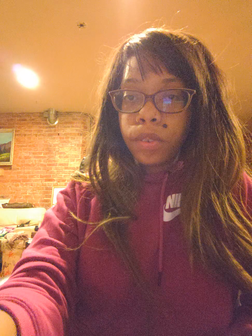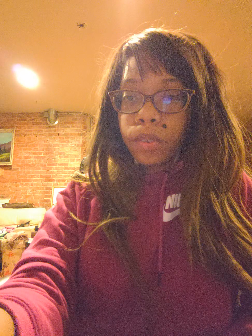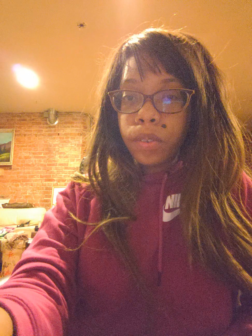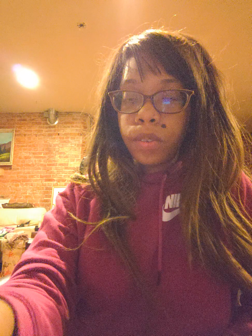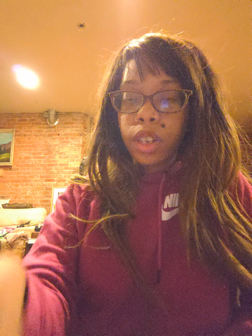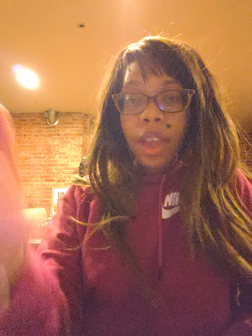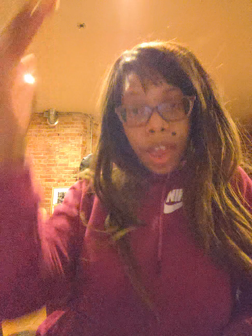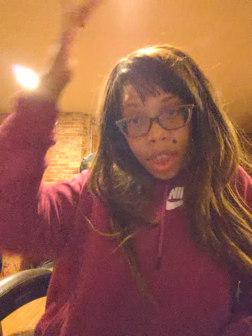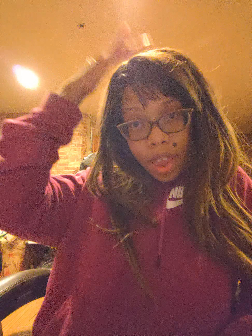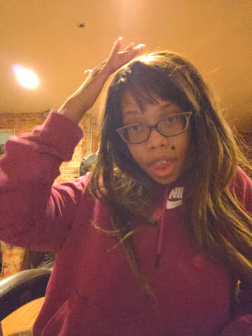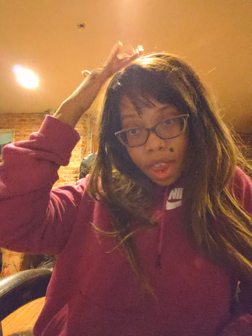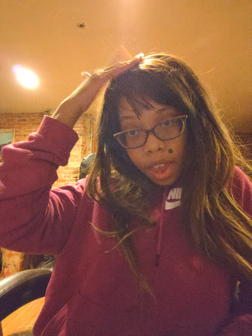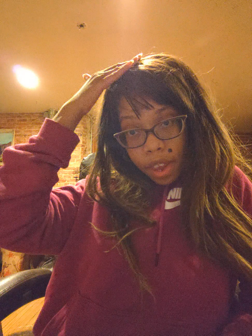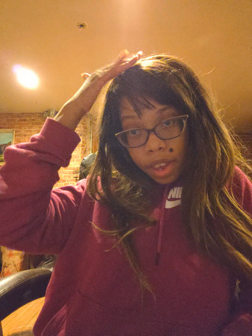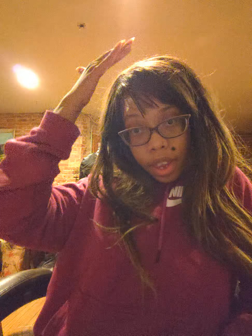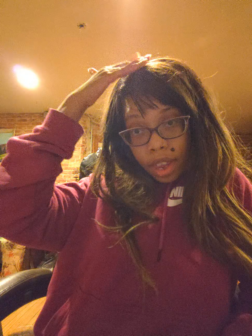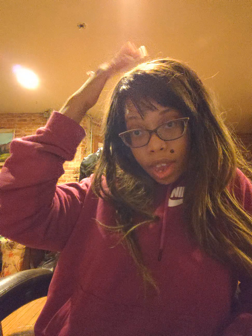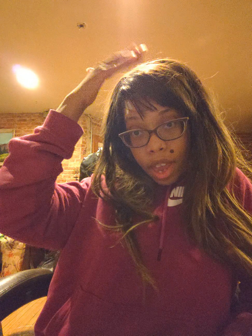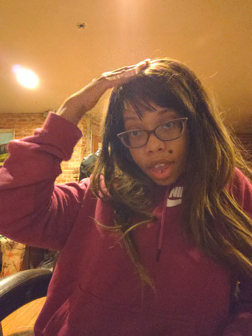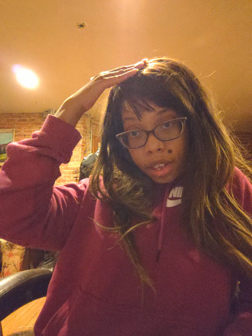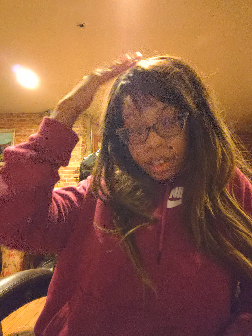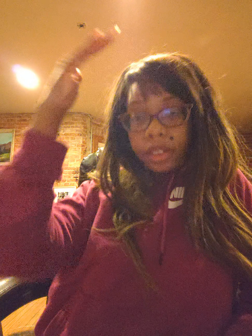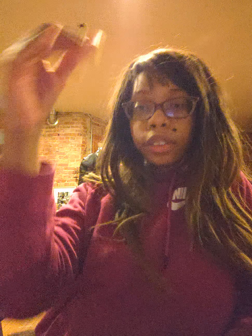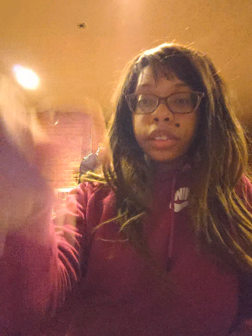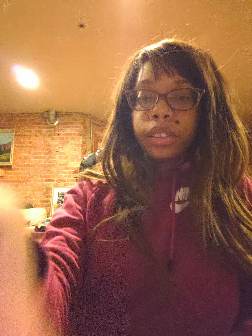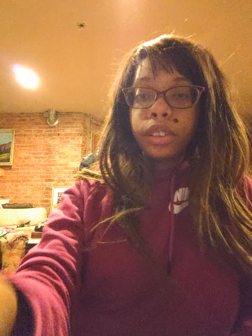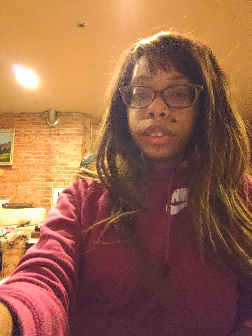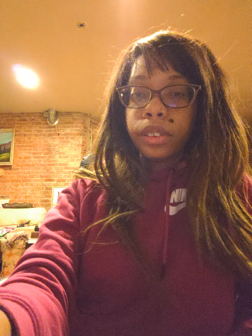hat